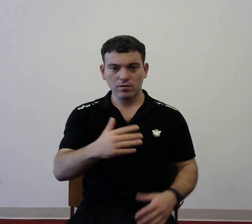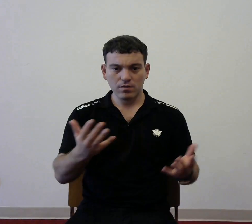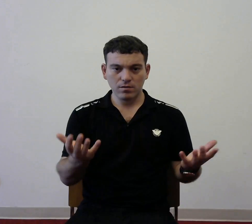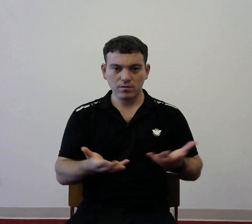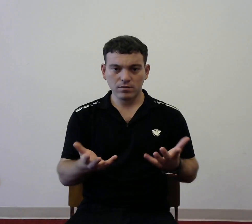hansı